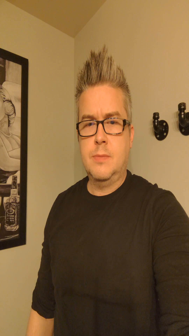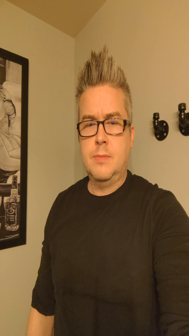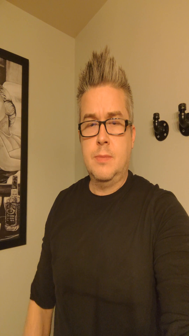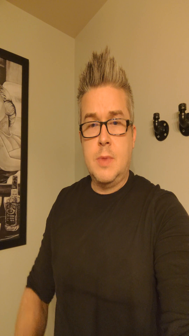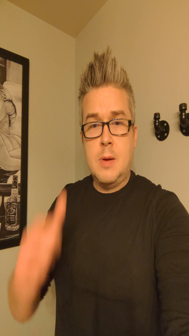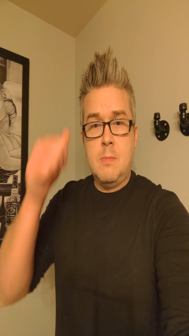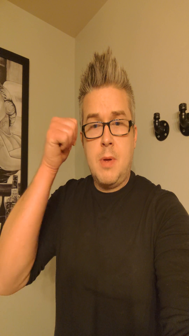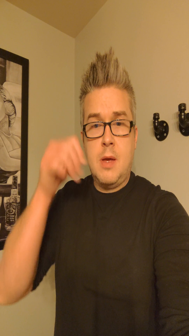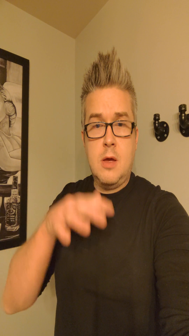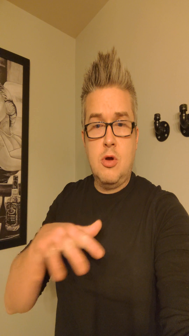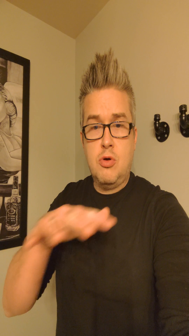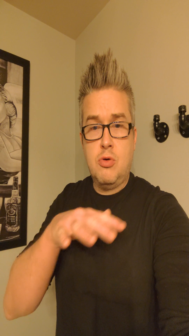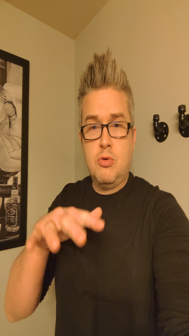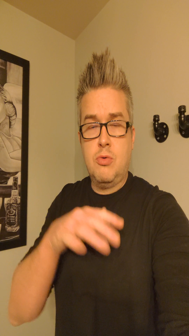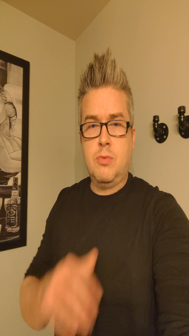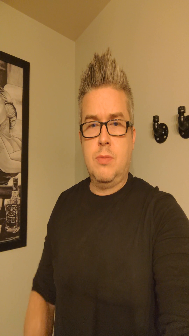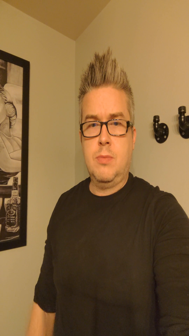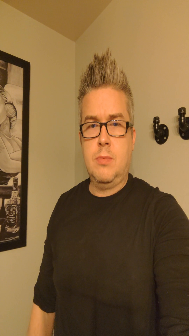backyard